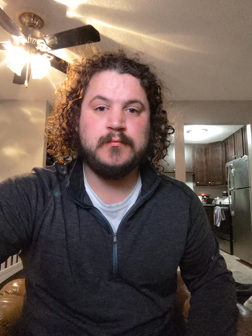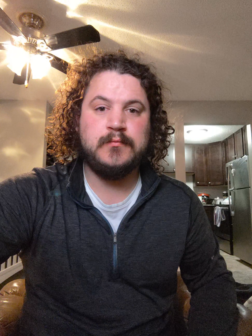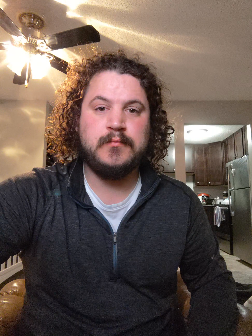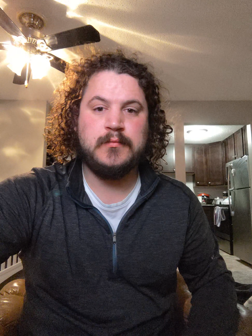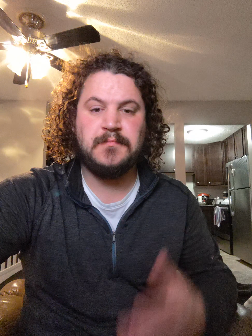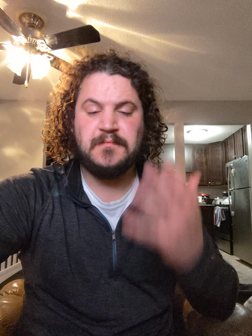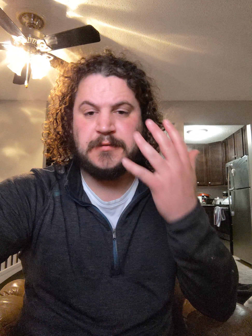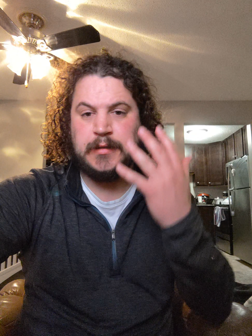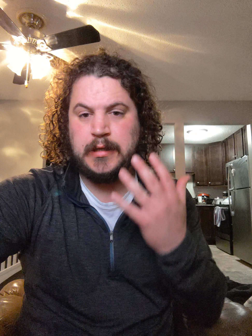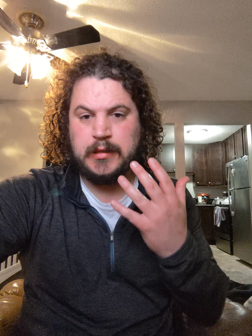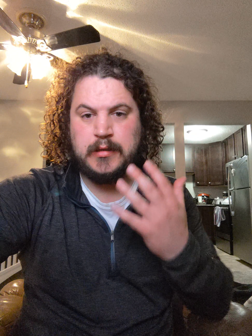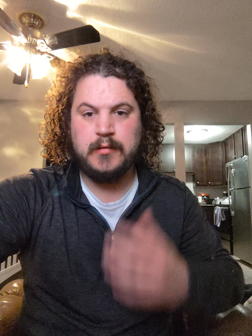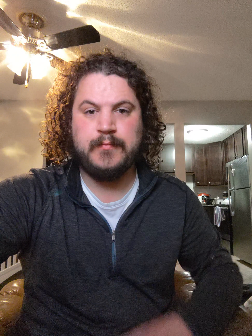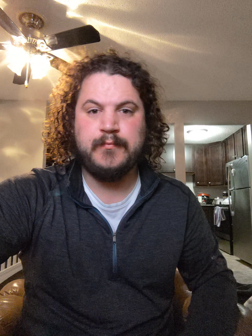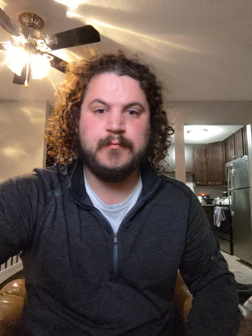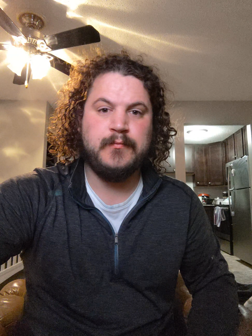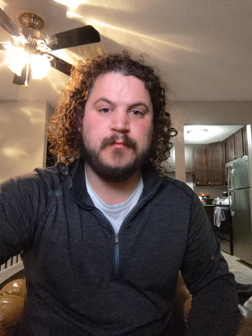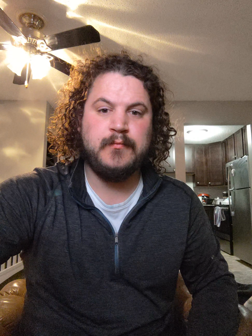sad